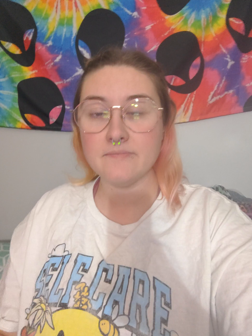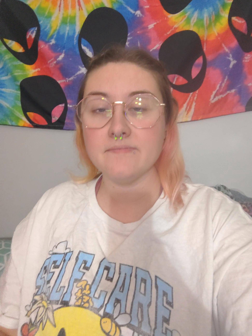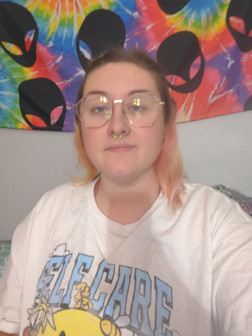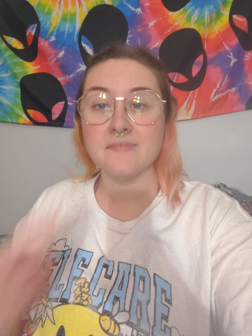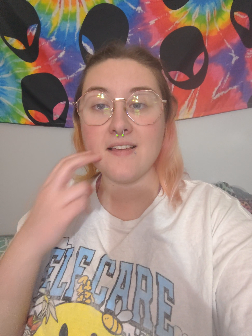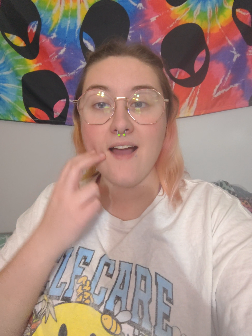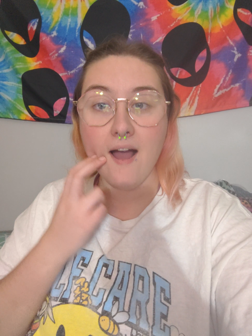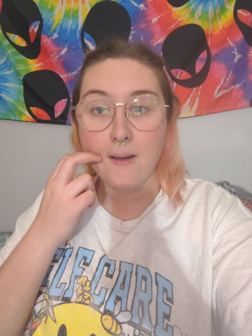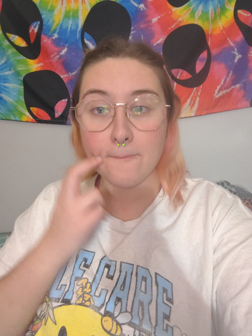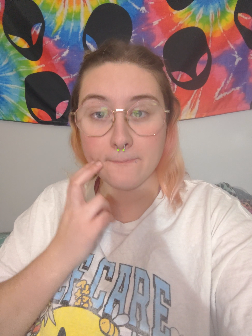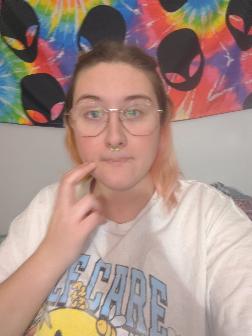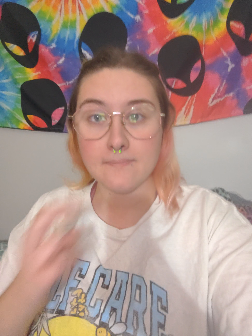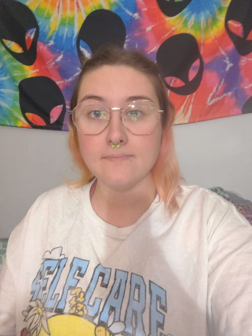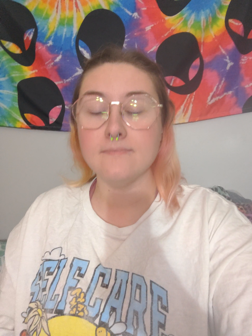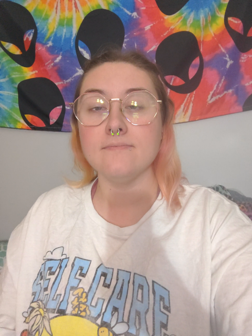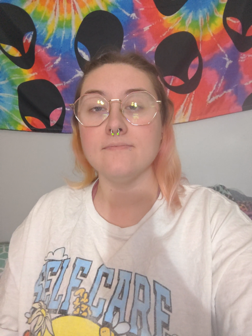gum